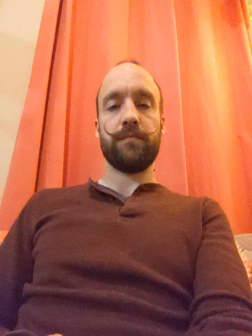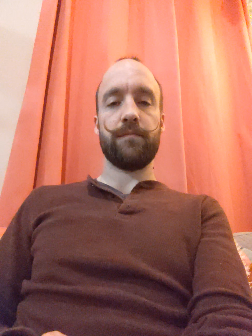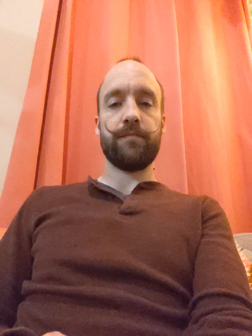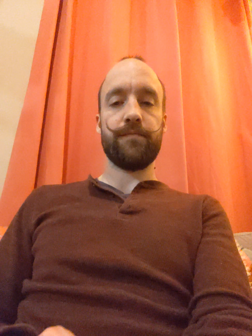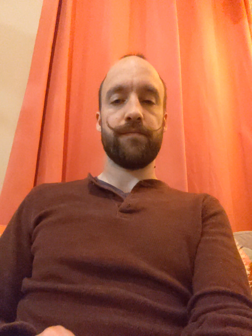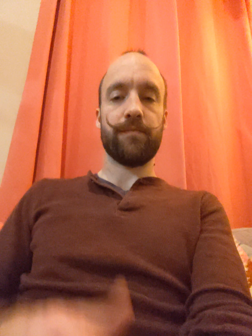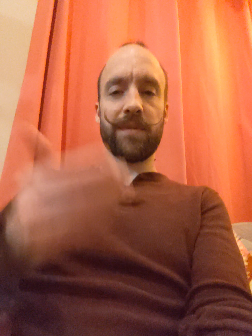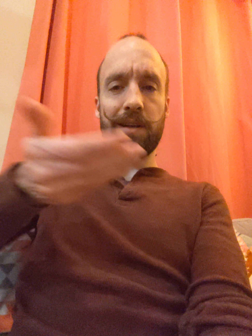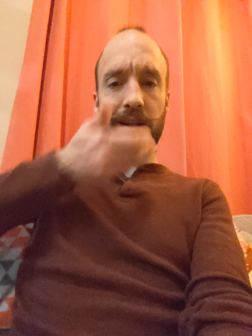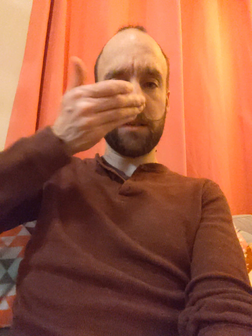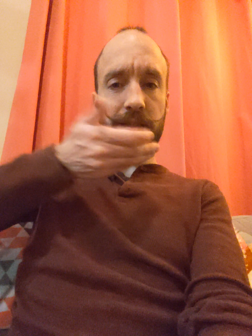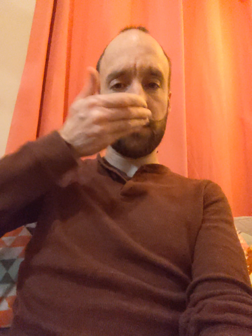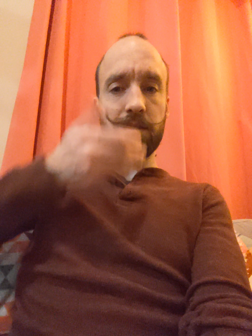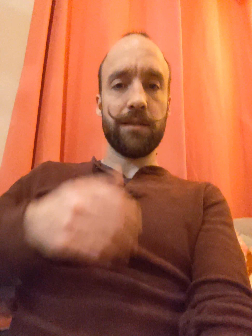cereal